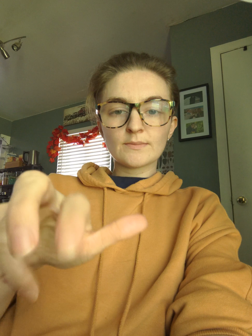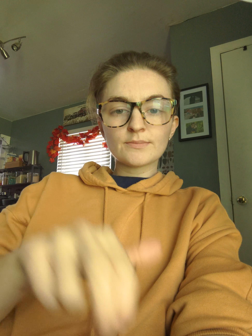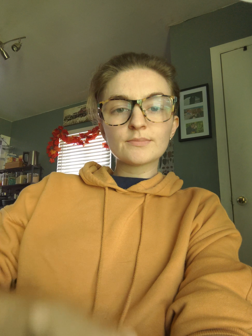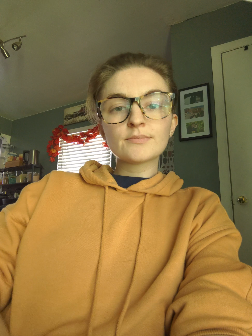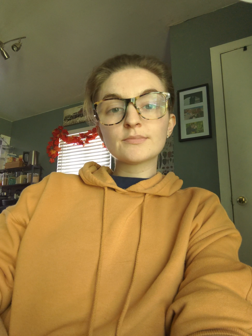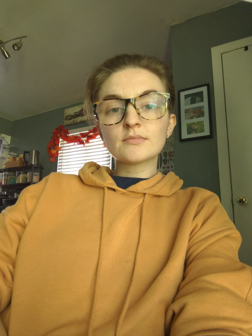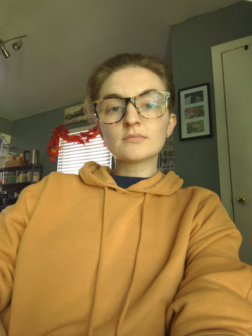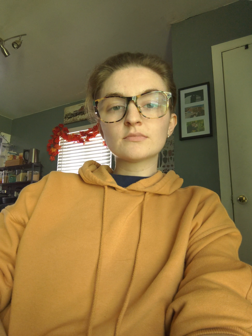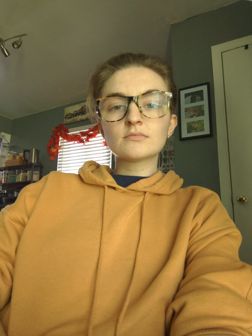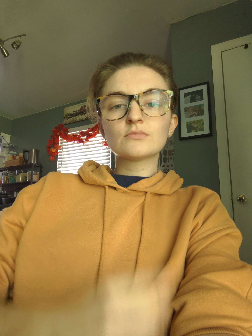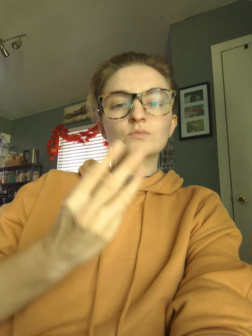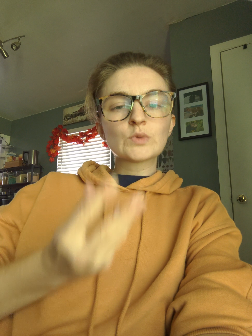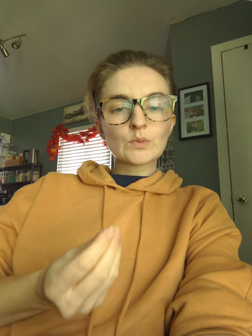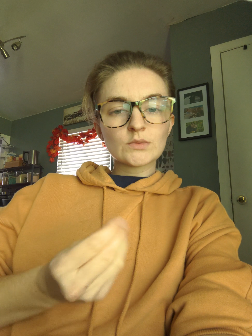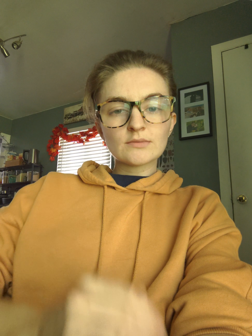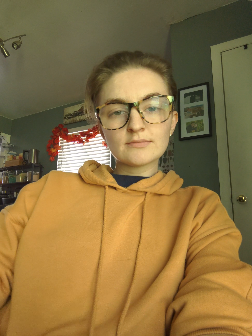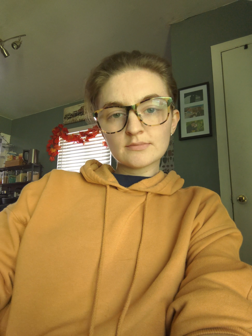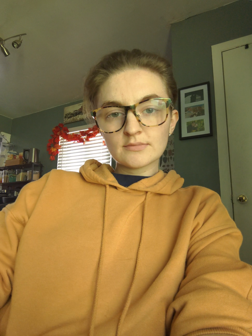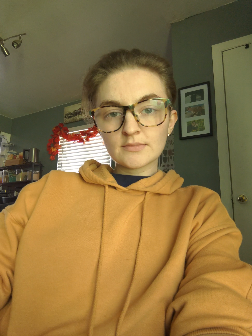gentle